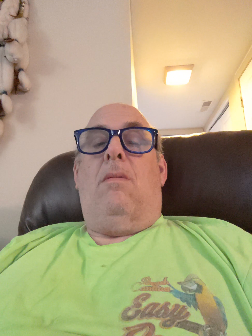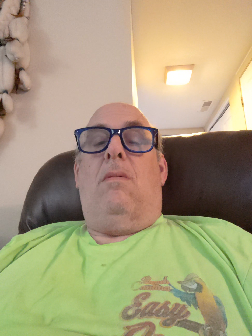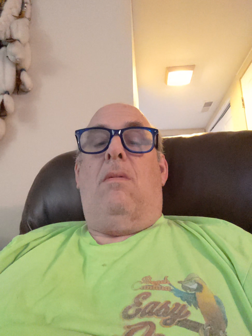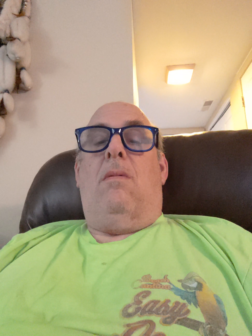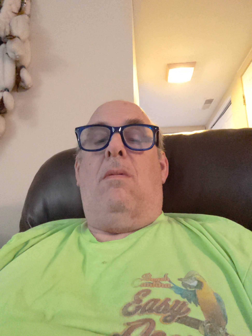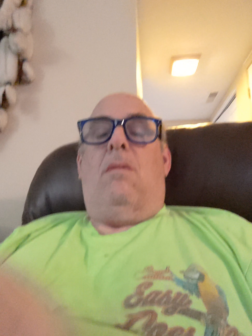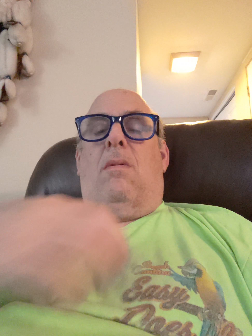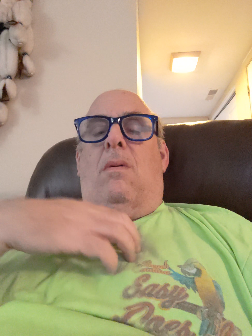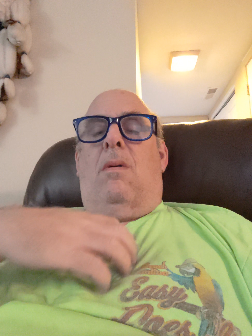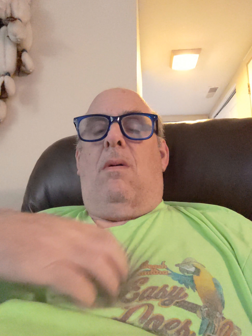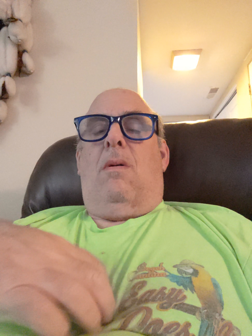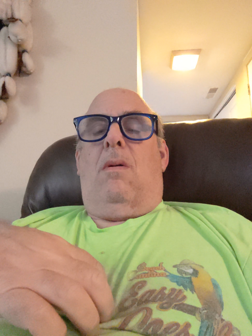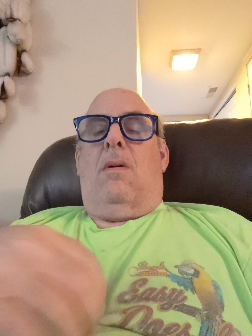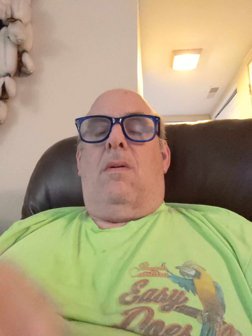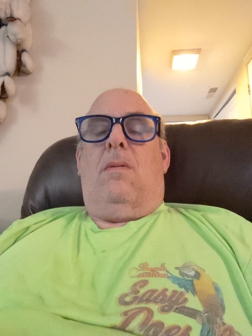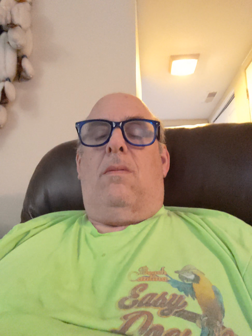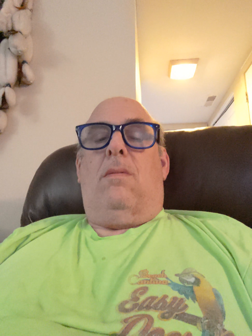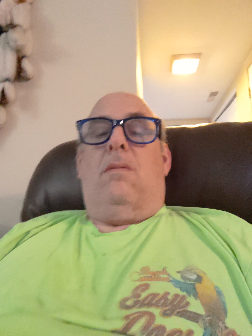hungry